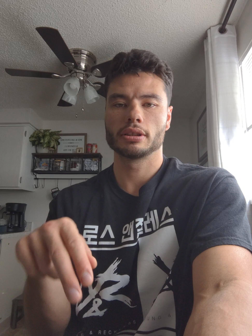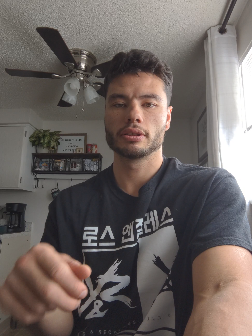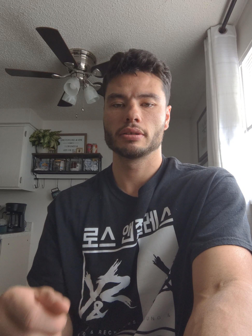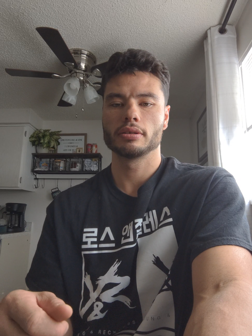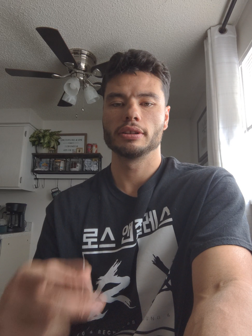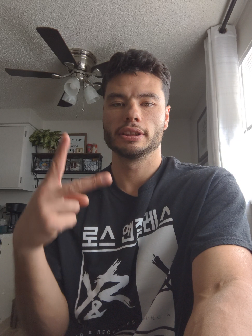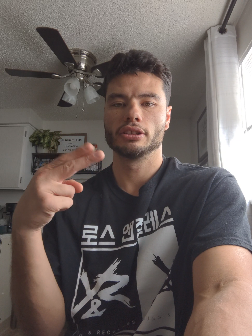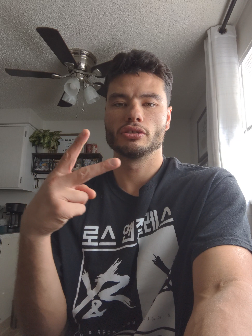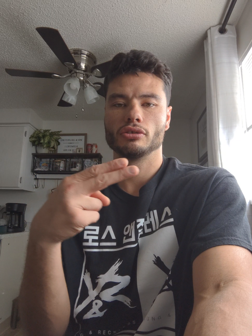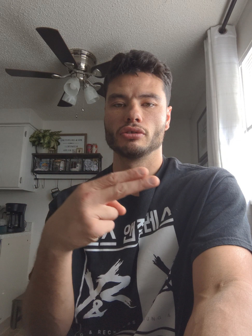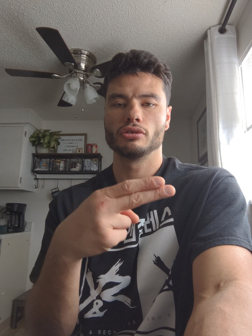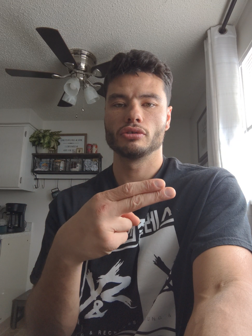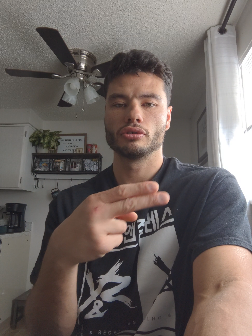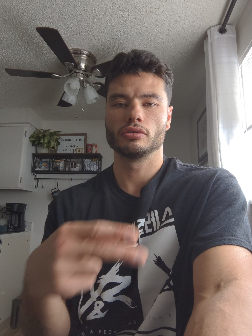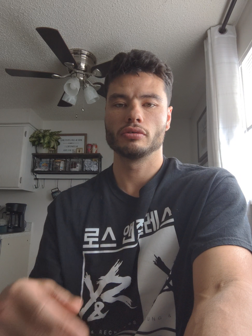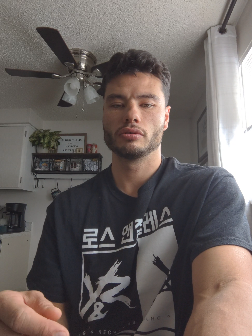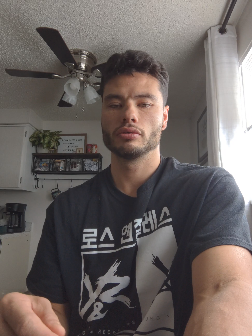scissors